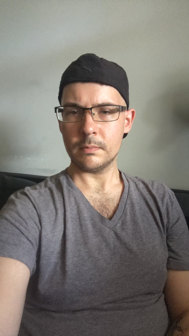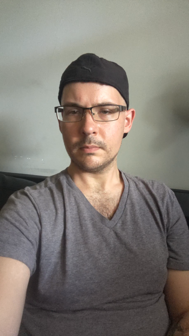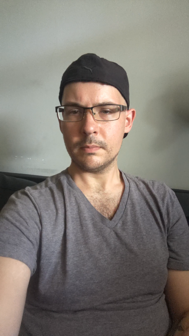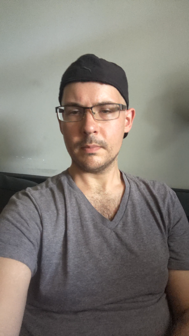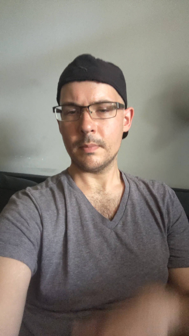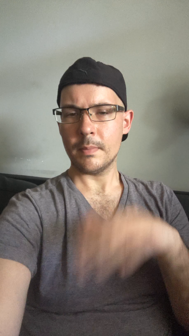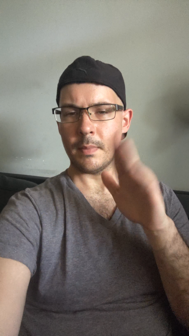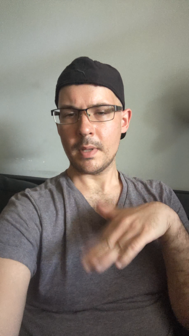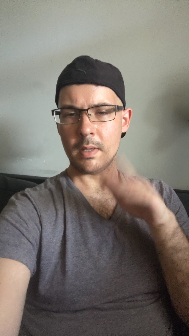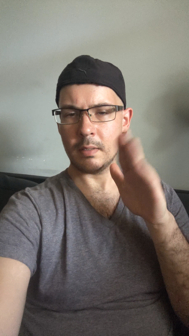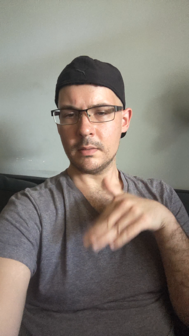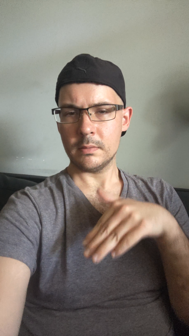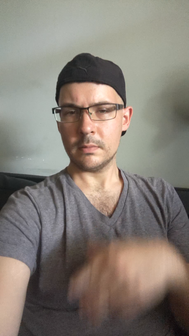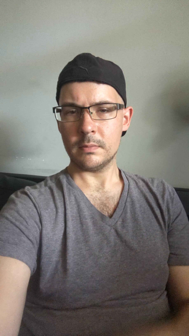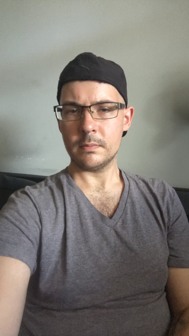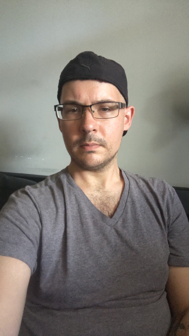paint